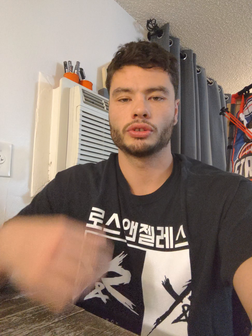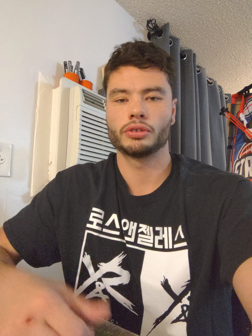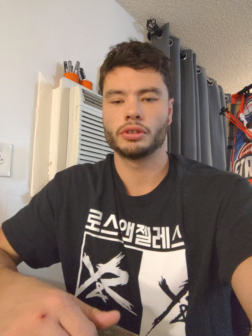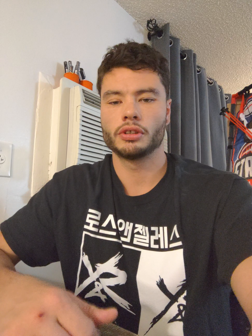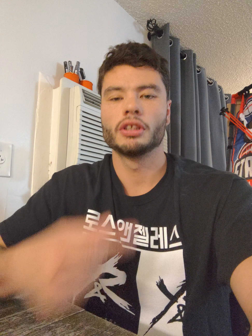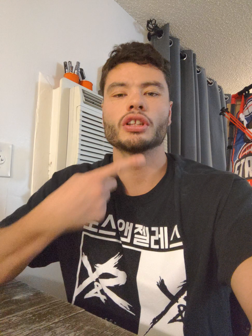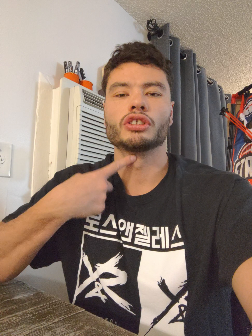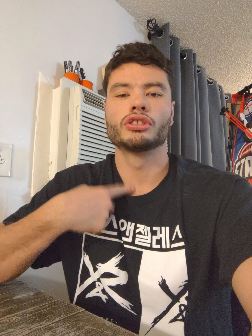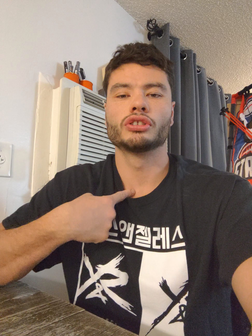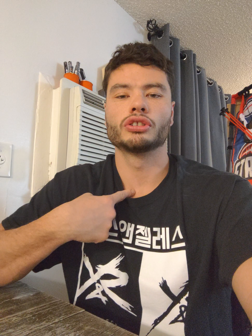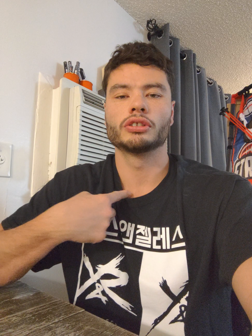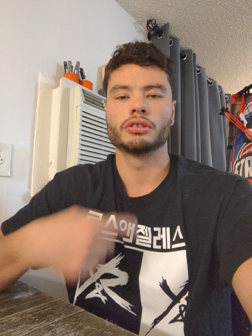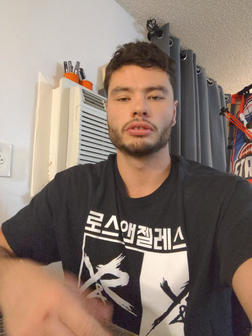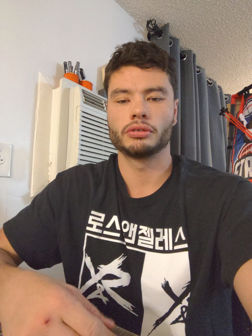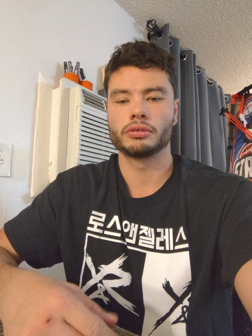thirsty